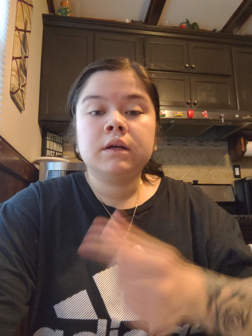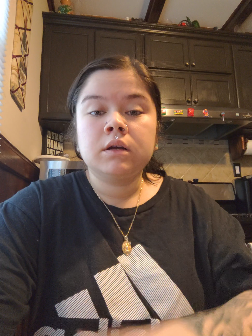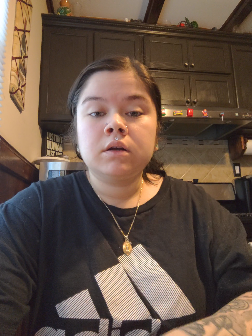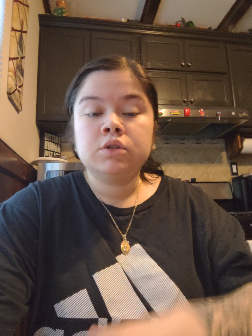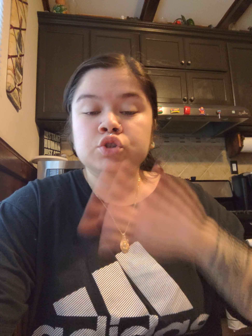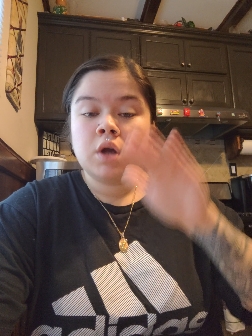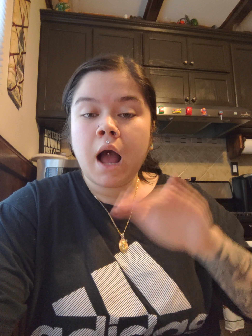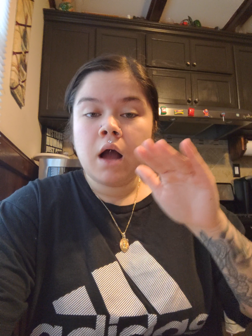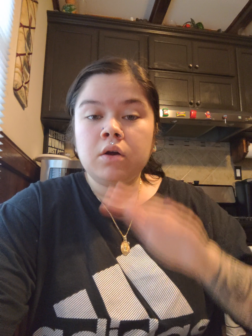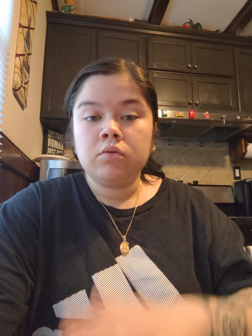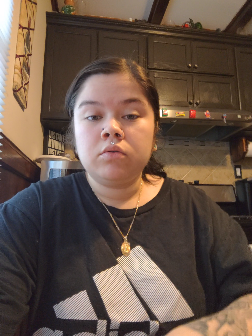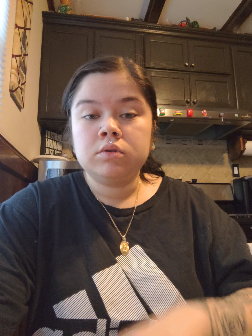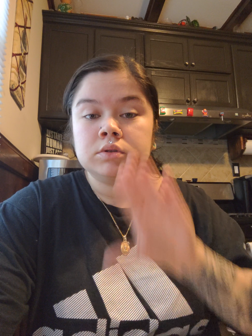child